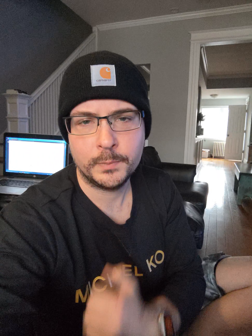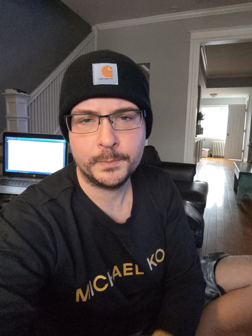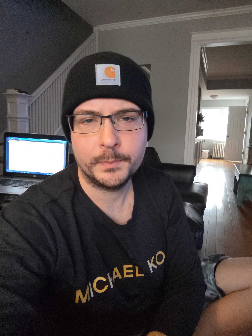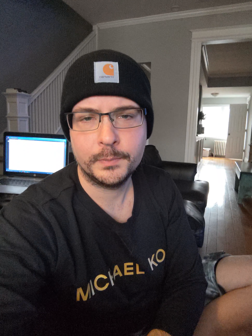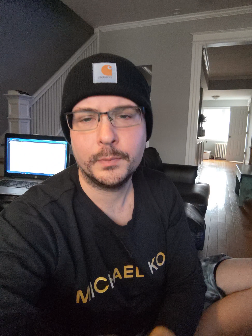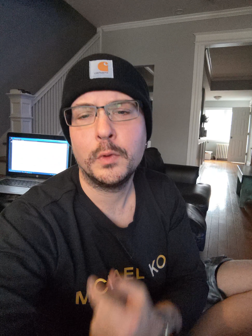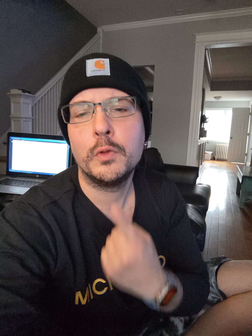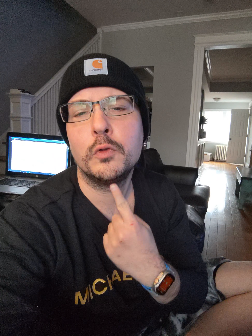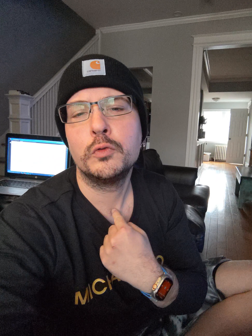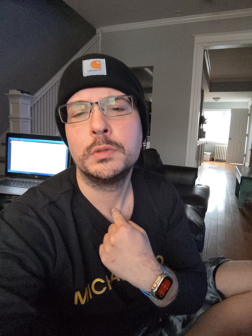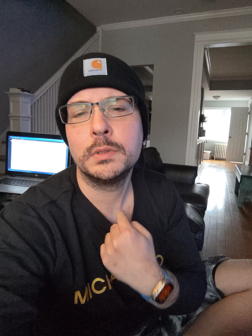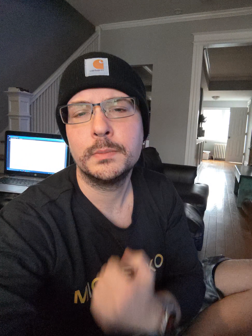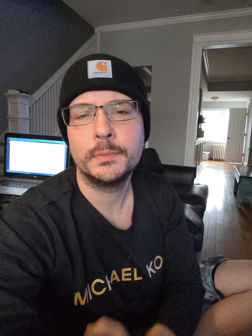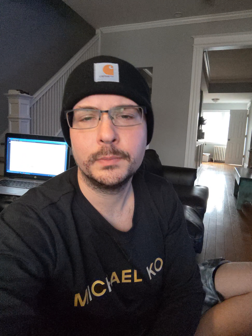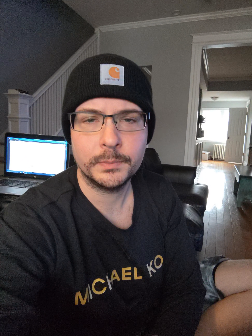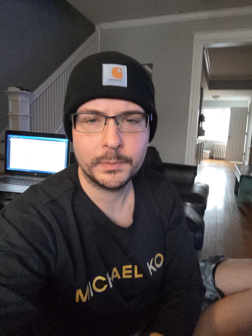thirsty